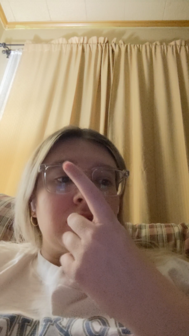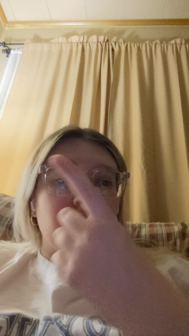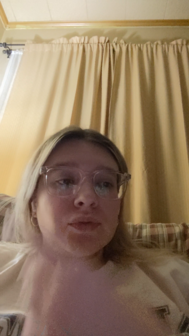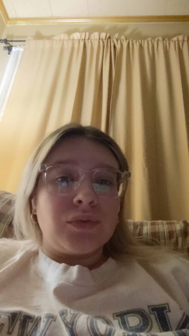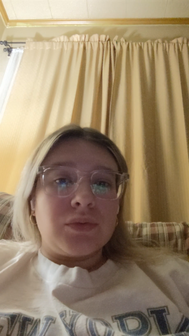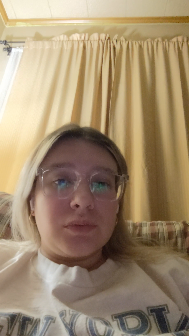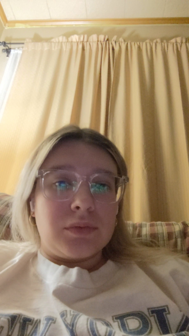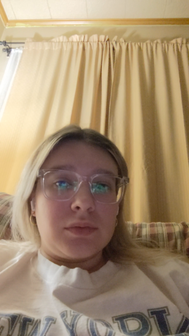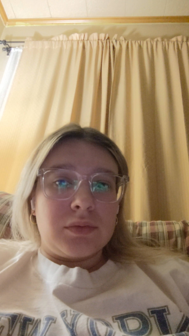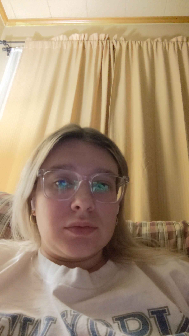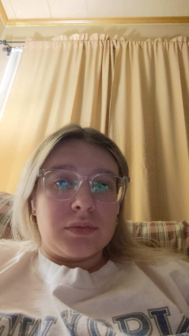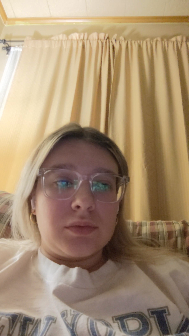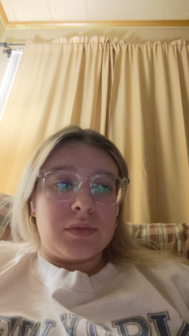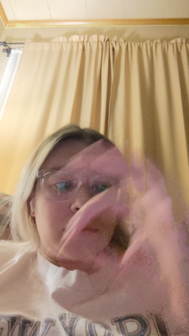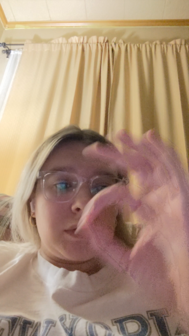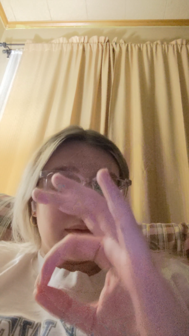fit